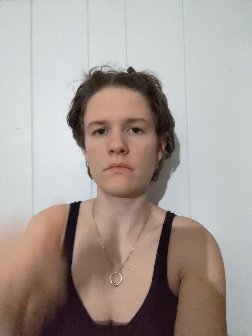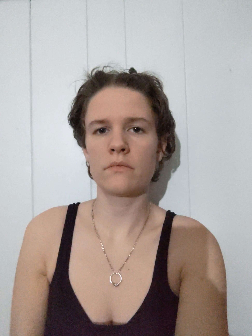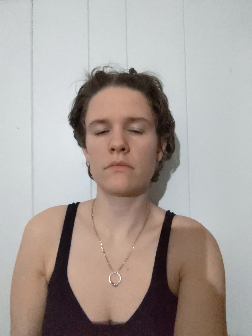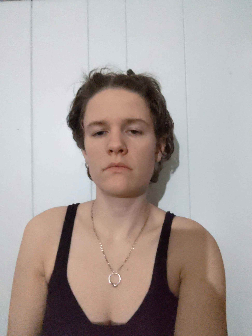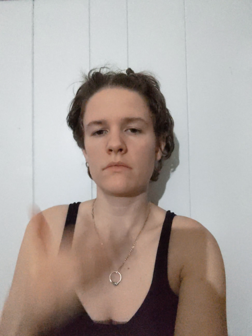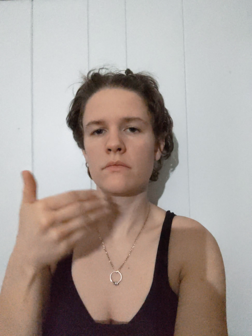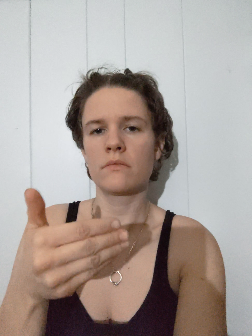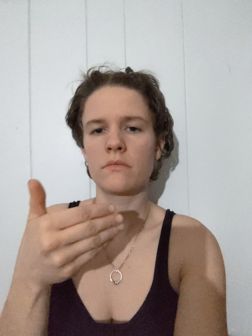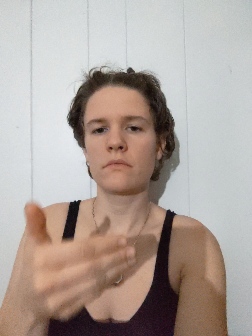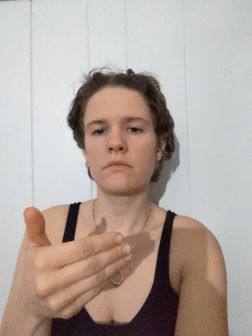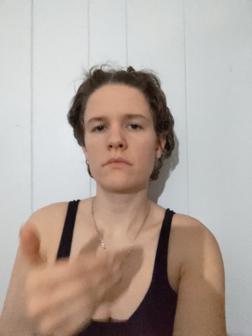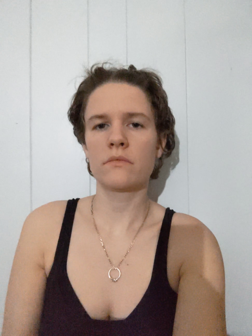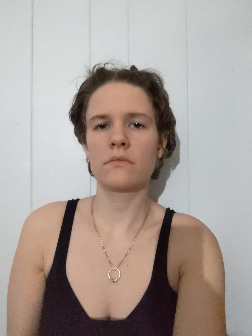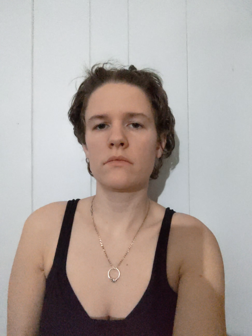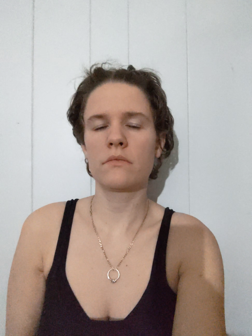close